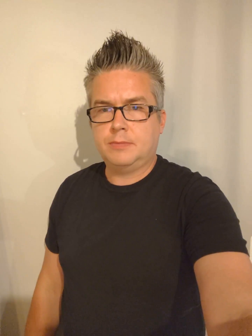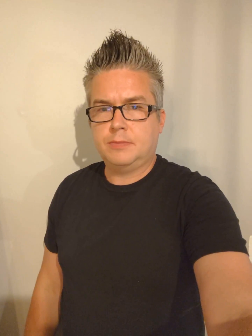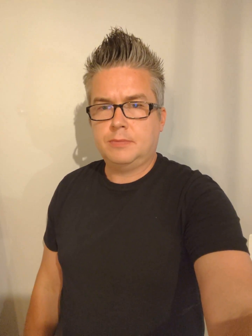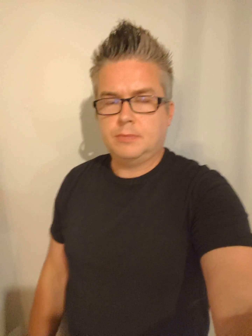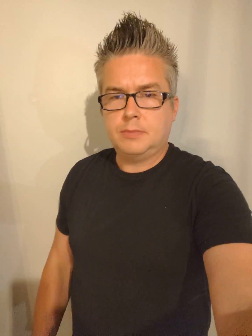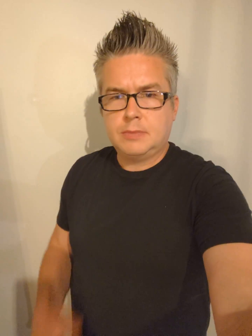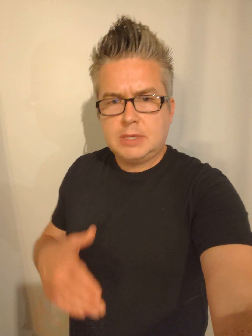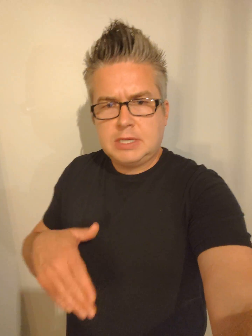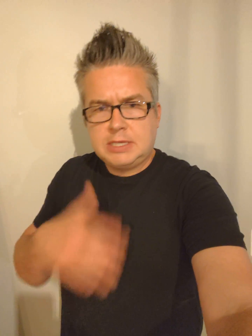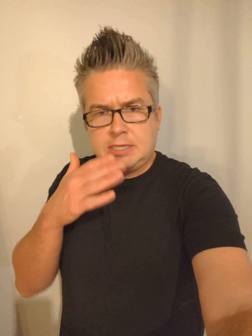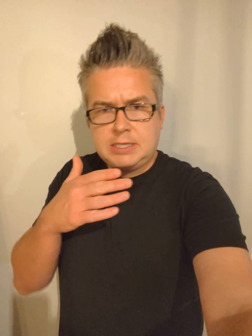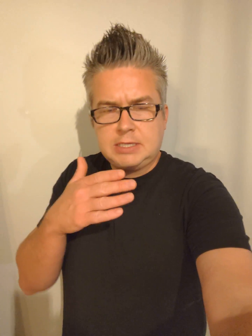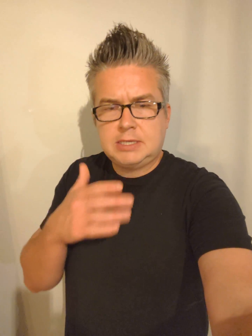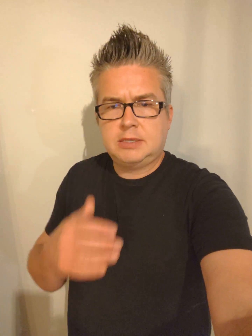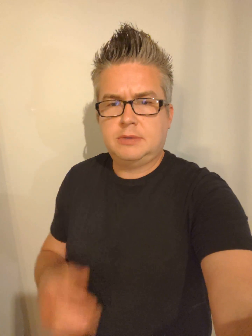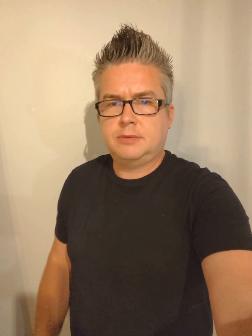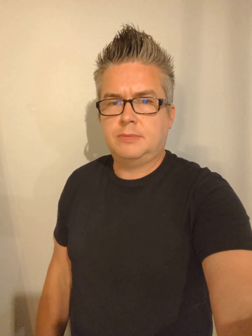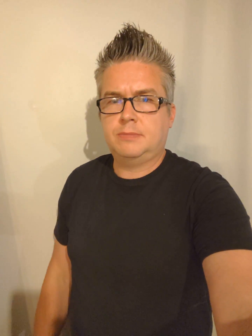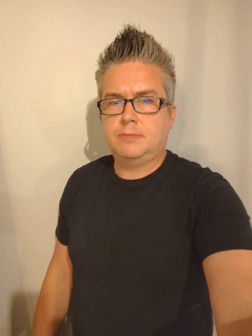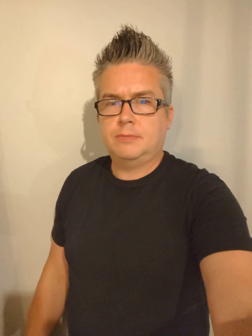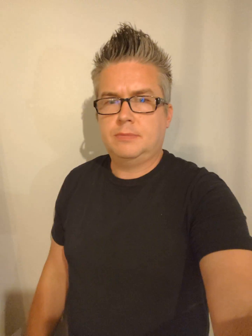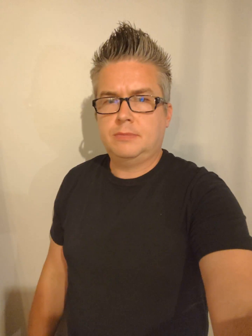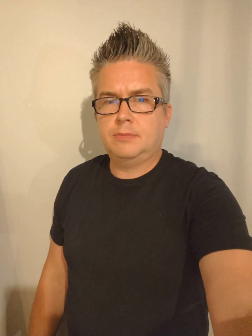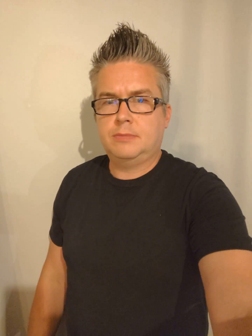kick